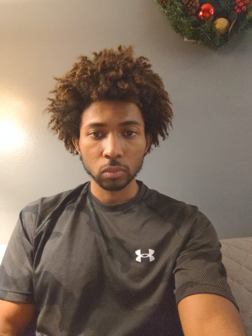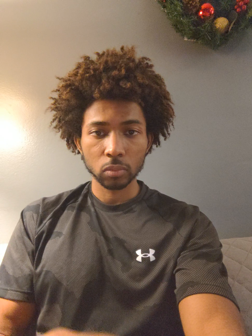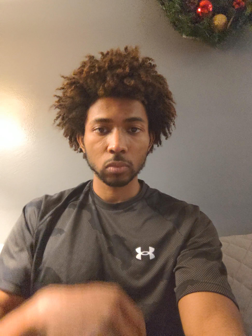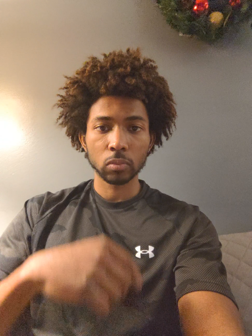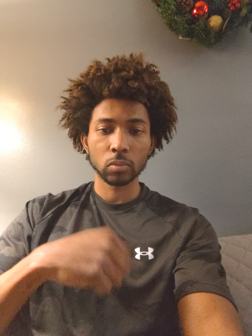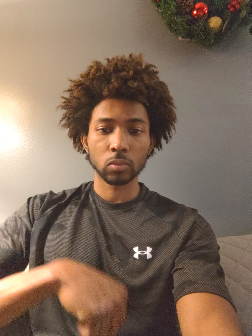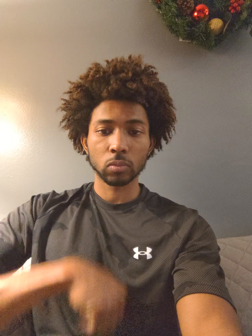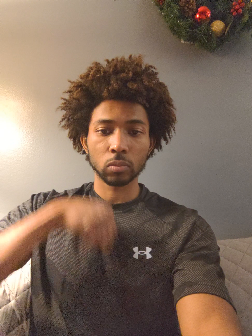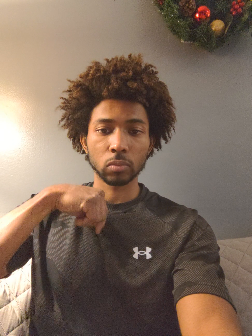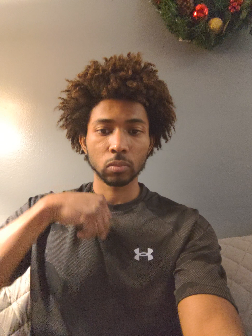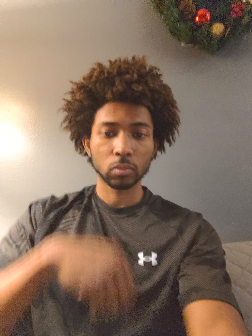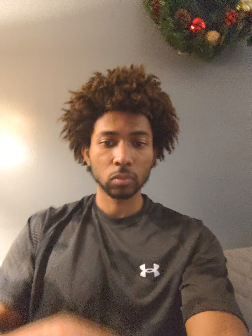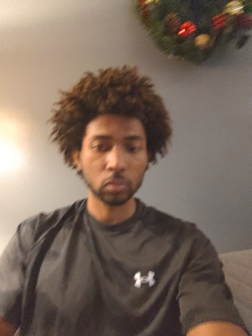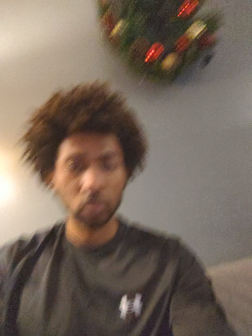zipper